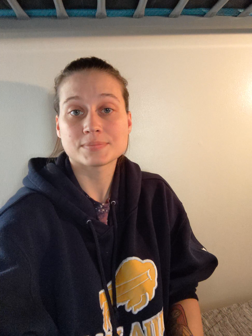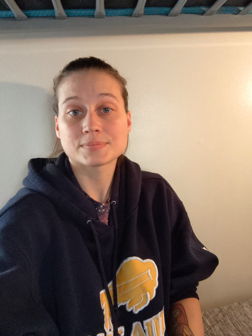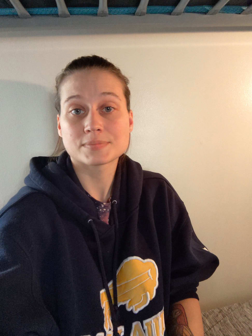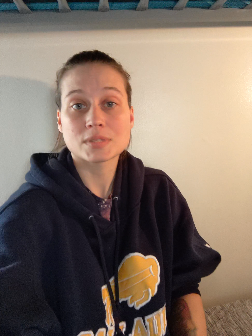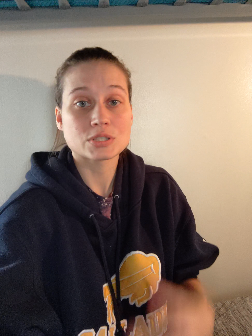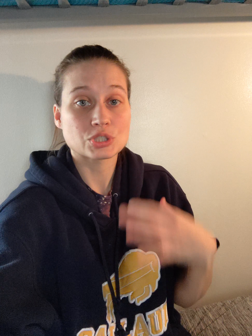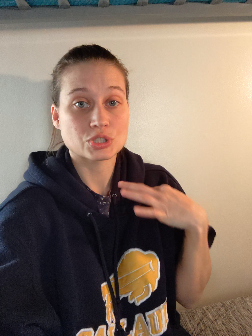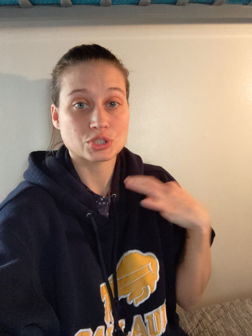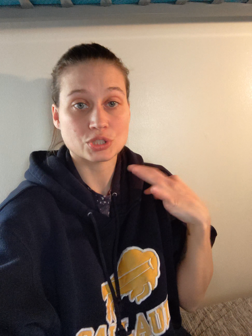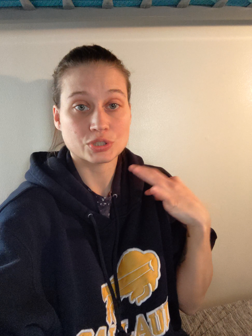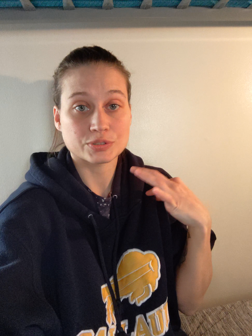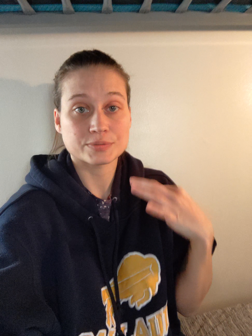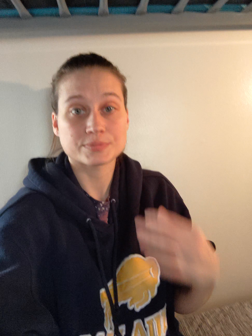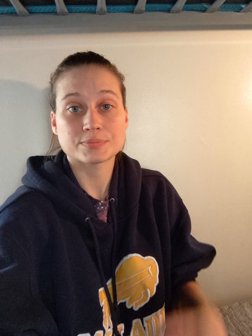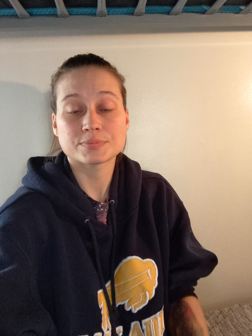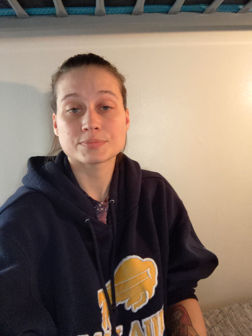shirt